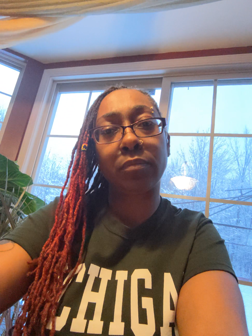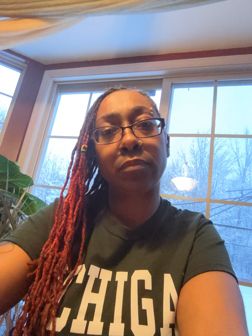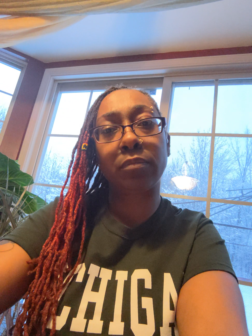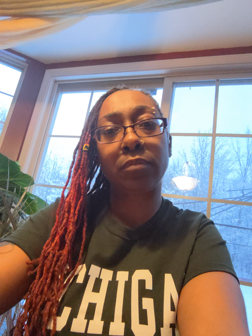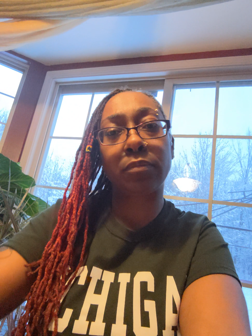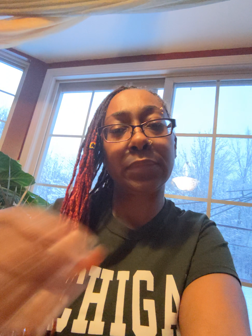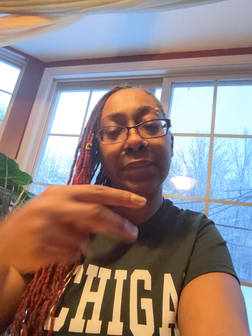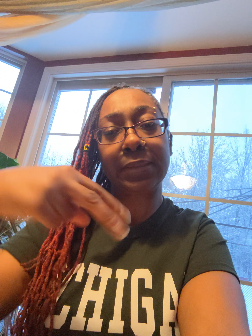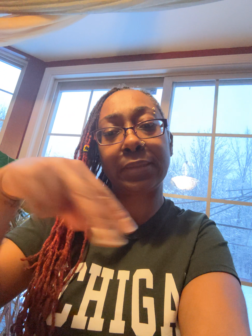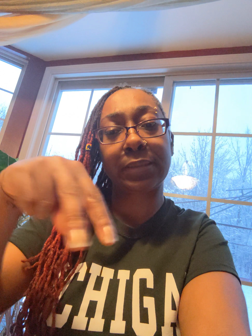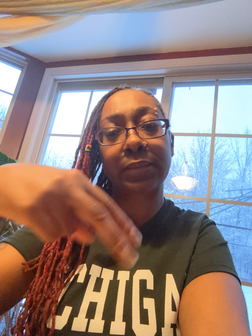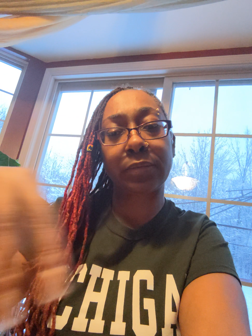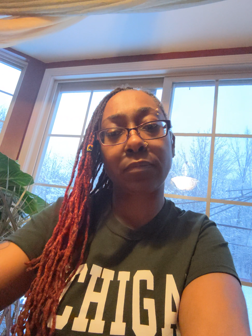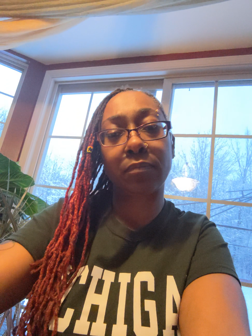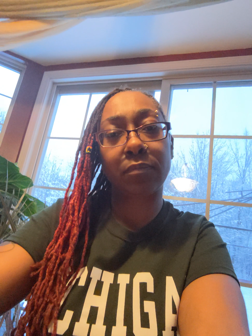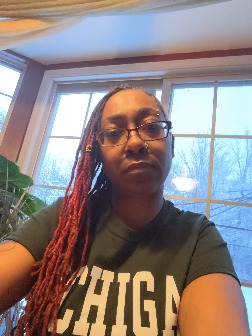dance